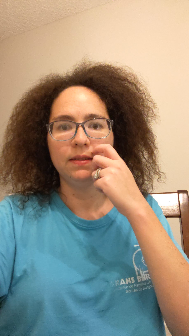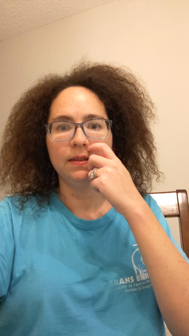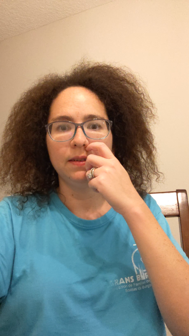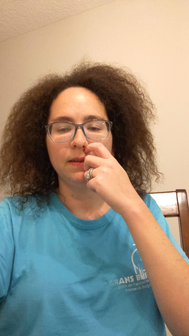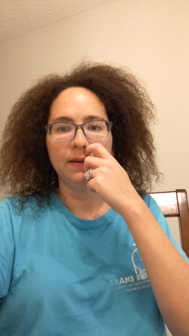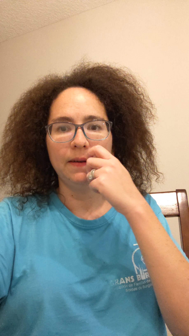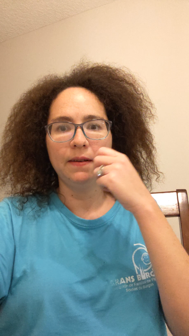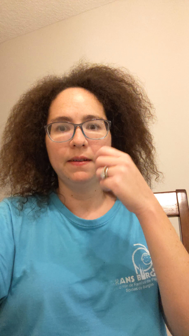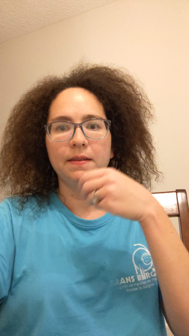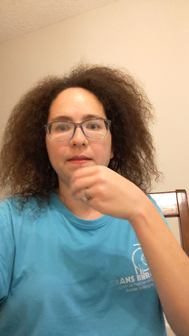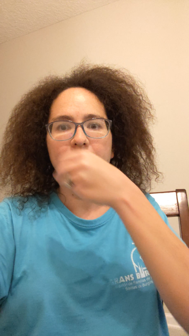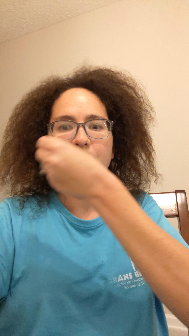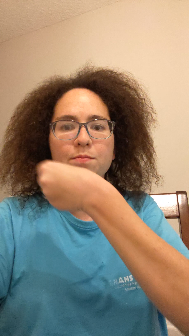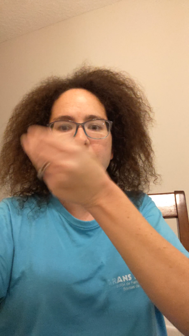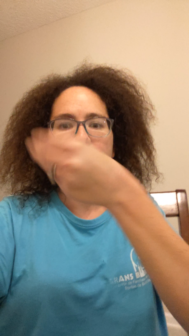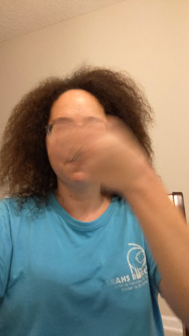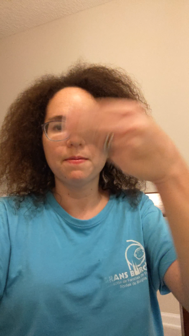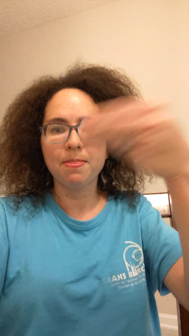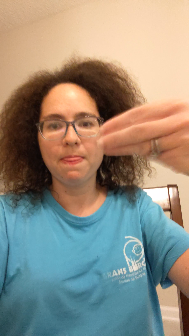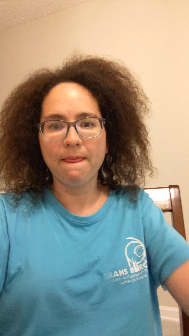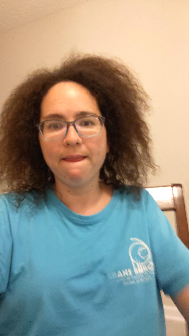shopping